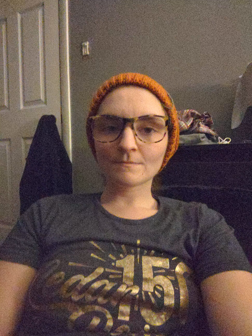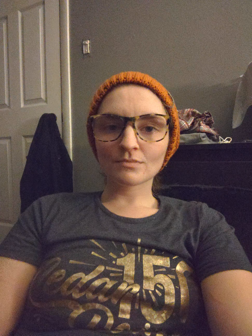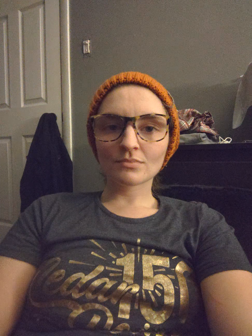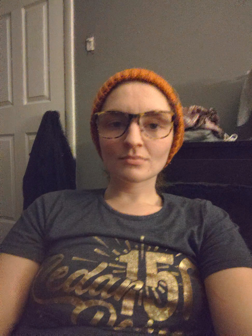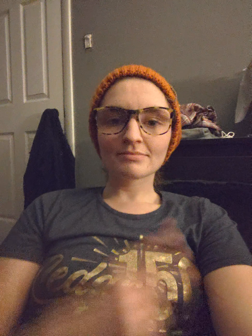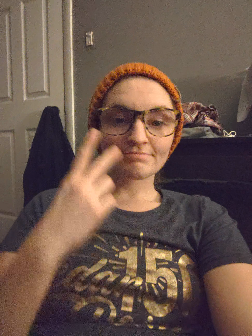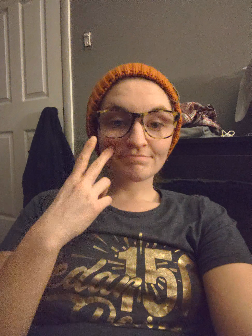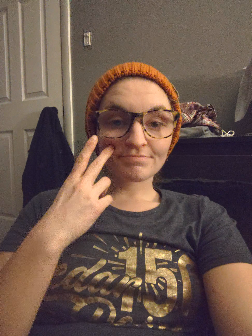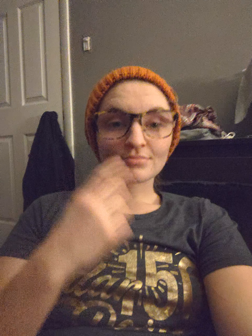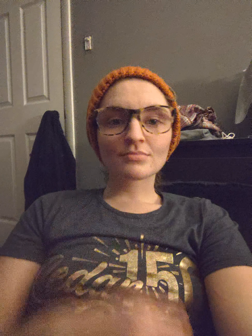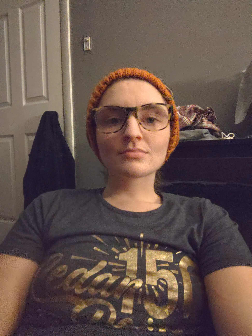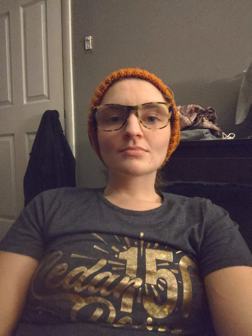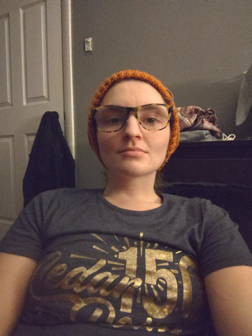see